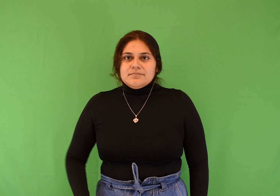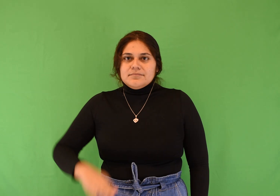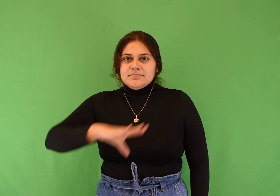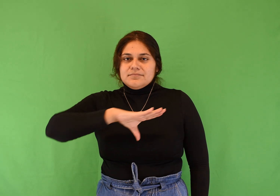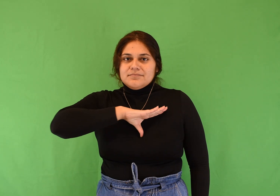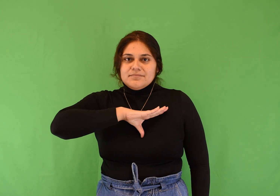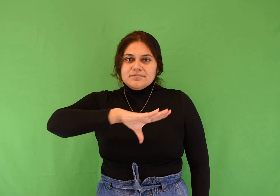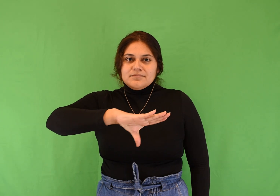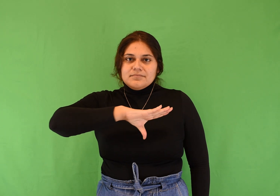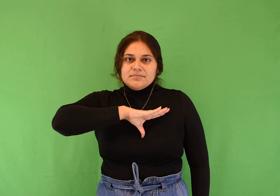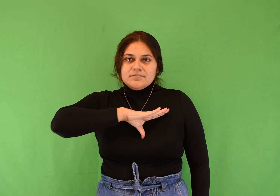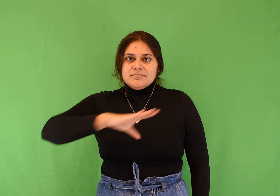haber